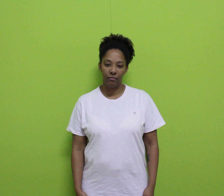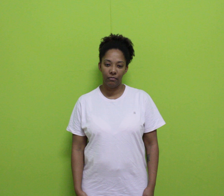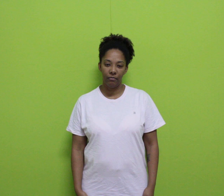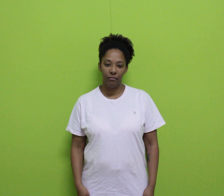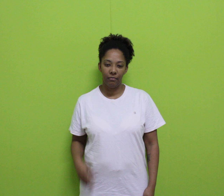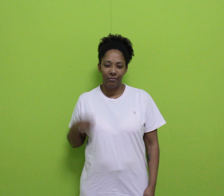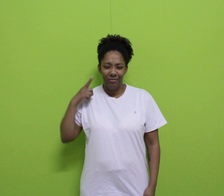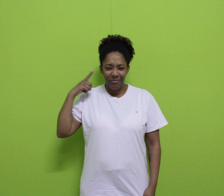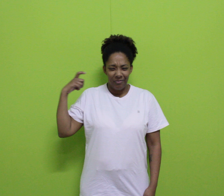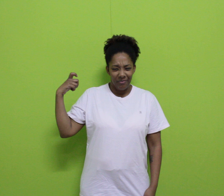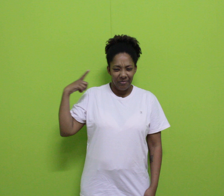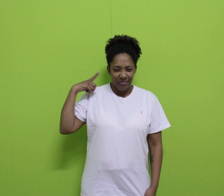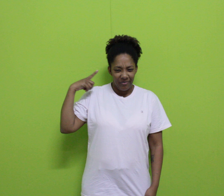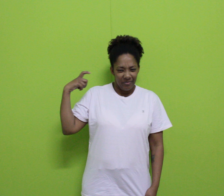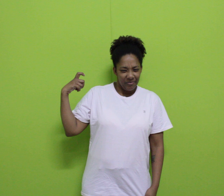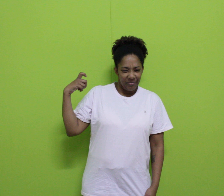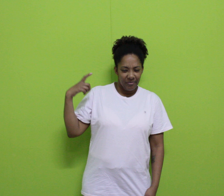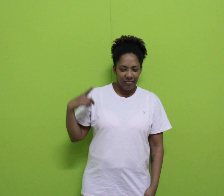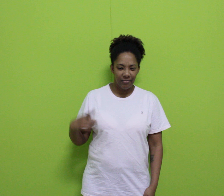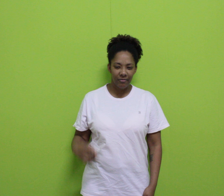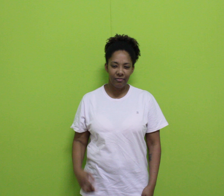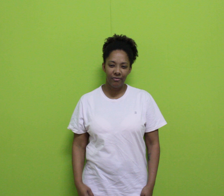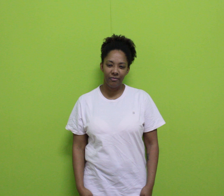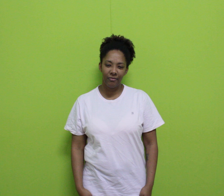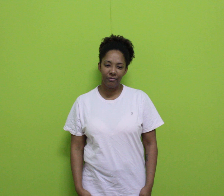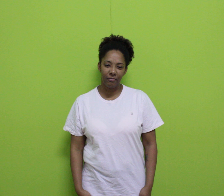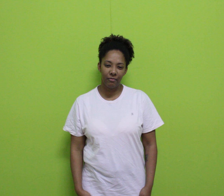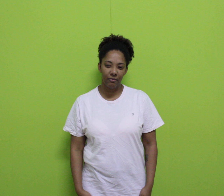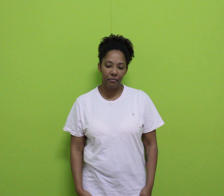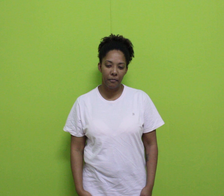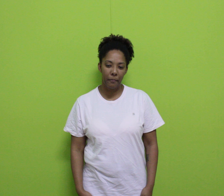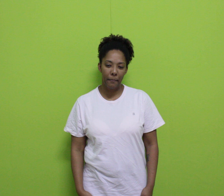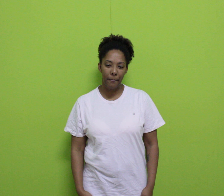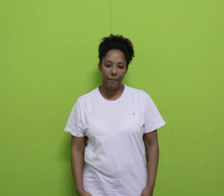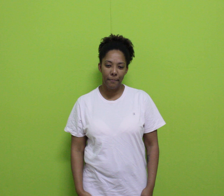barulho